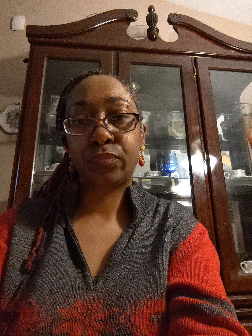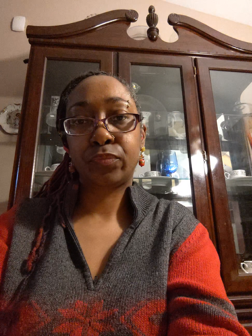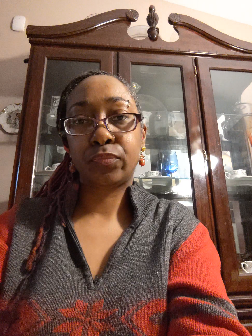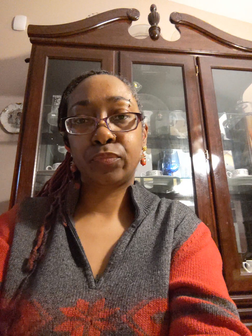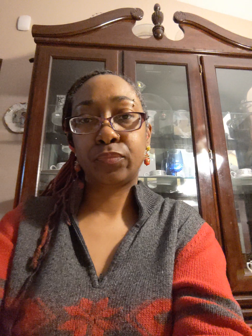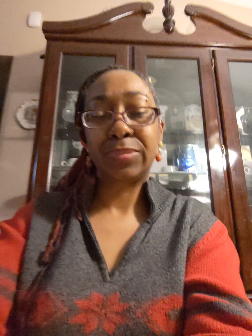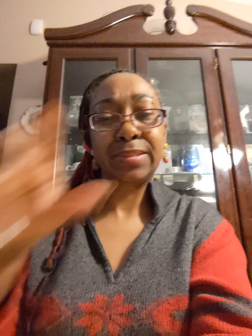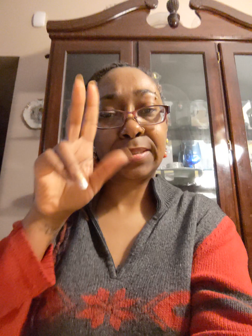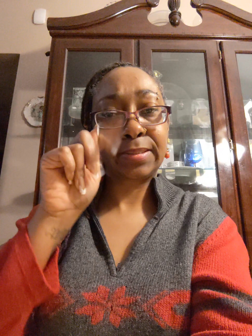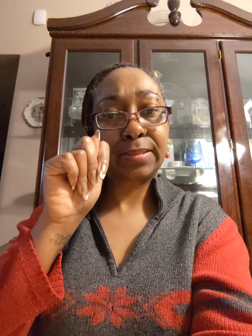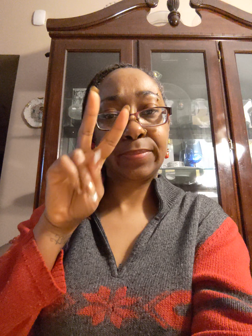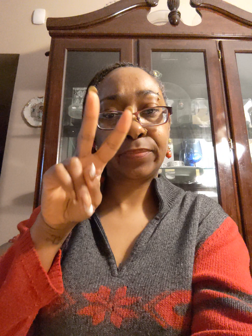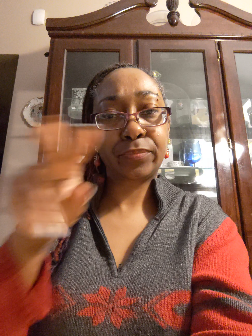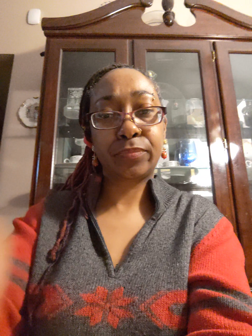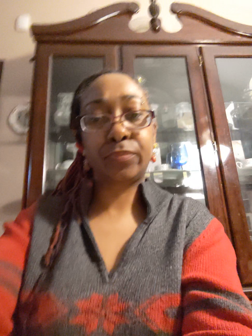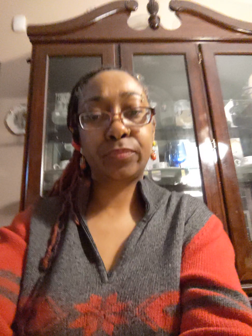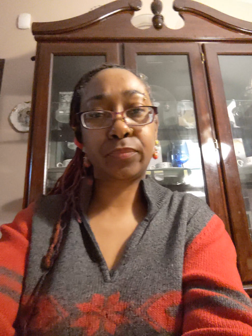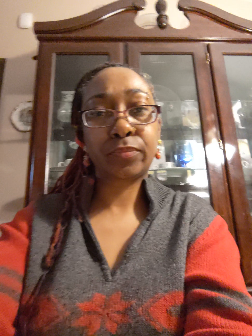TV